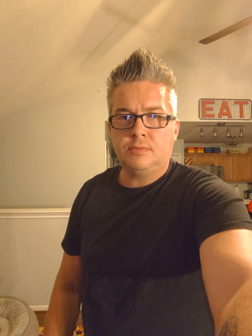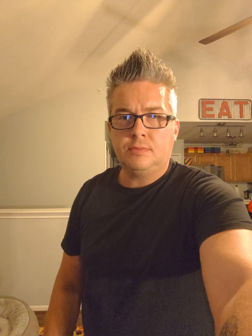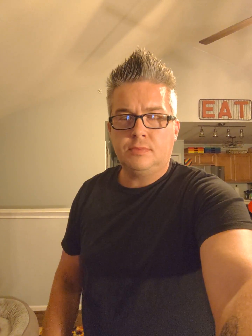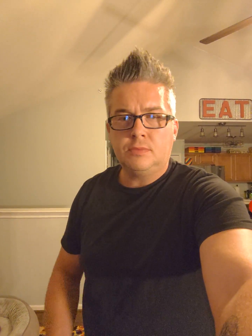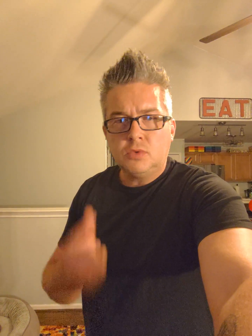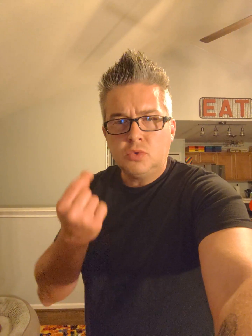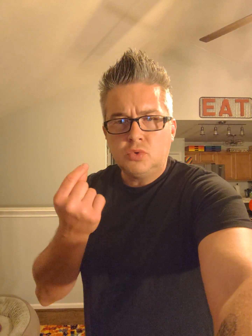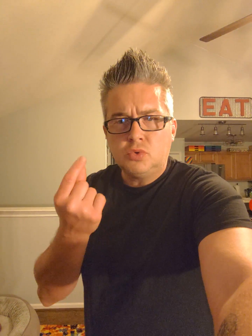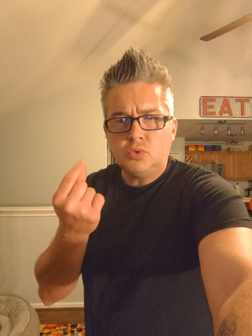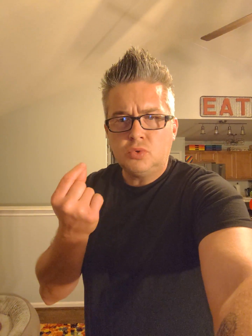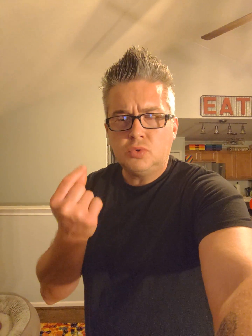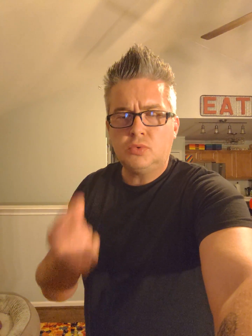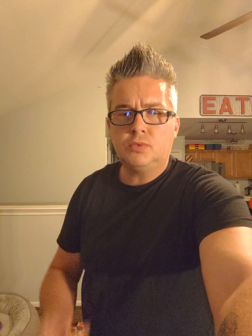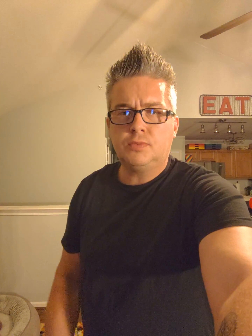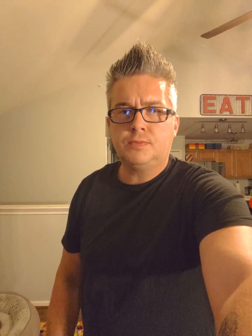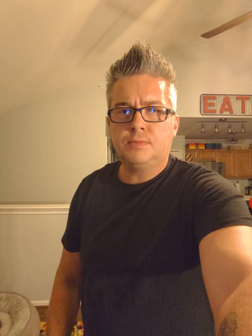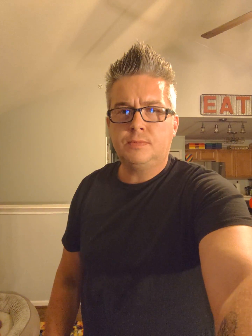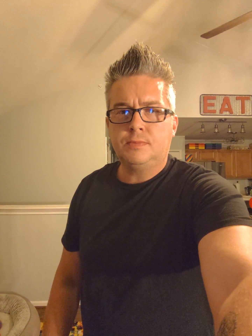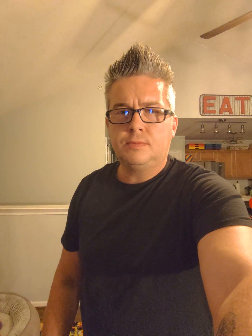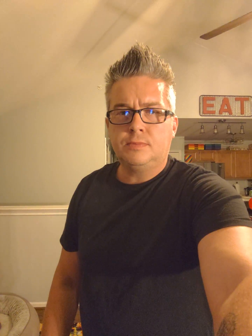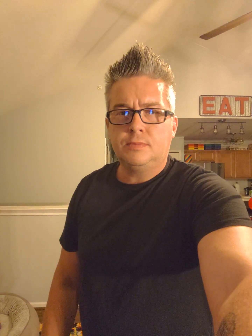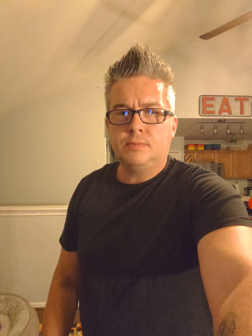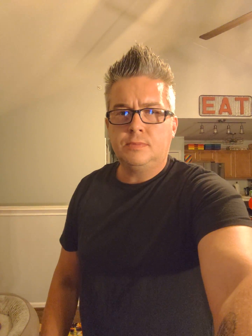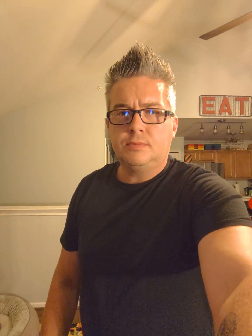do